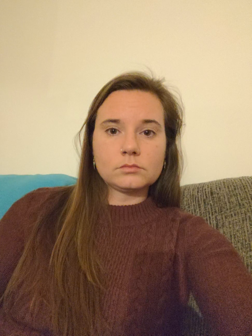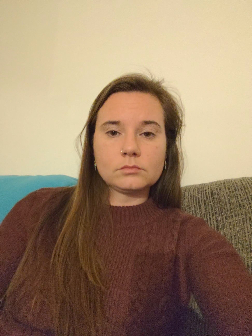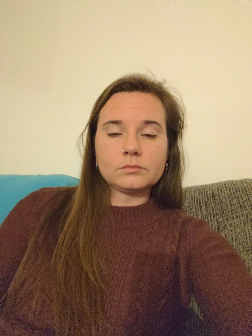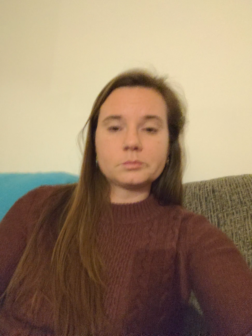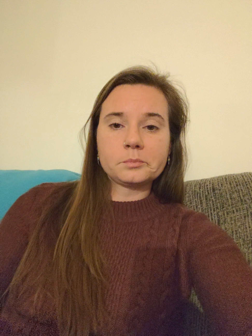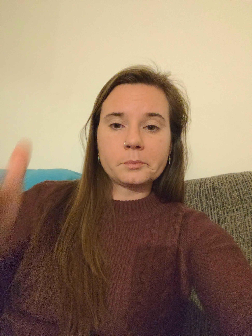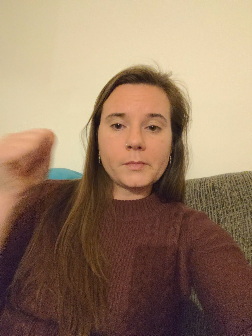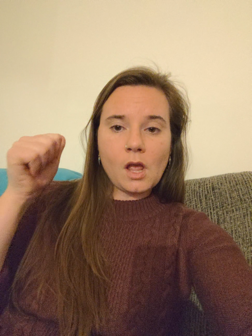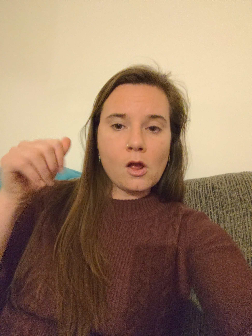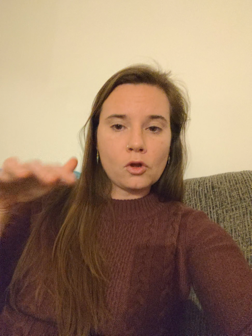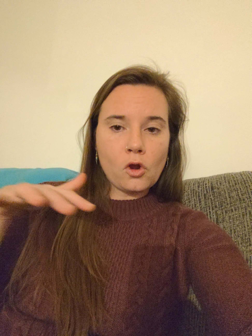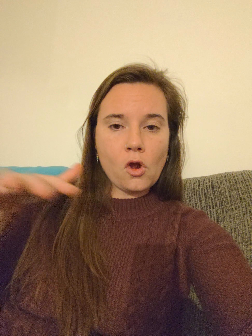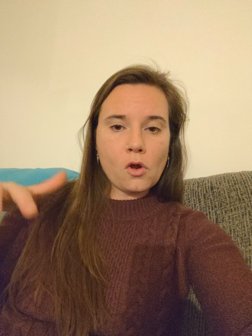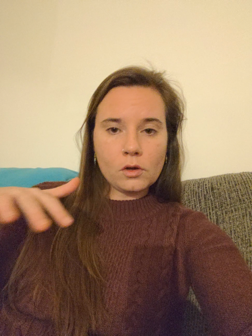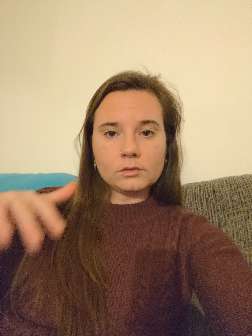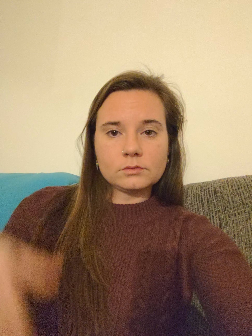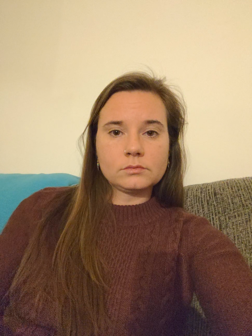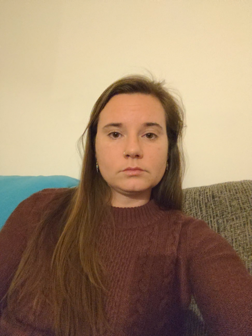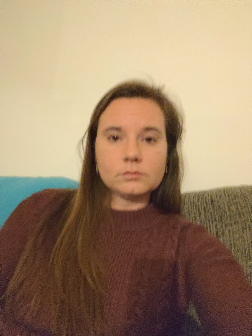backyard